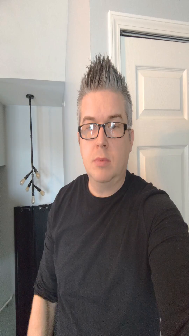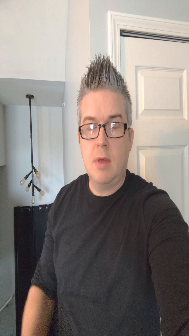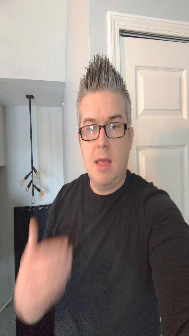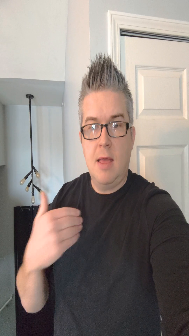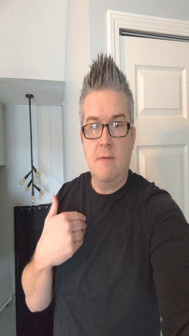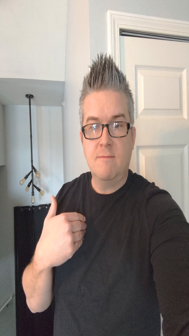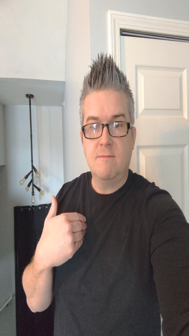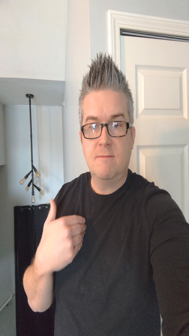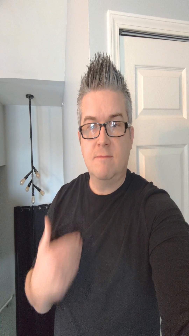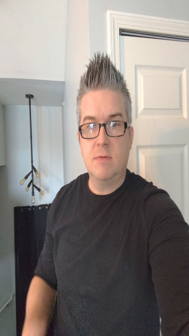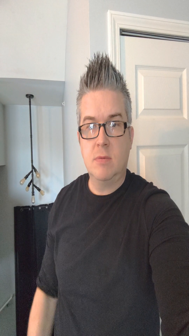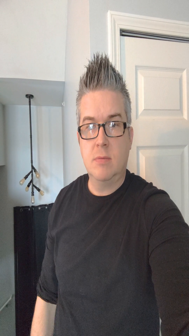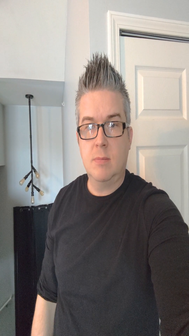have